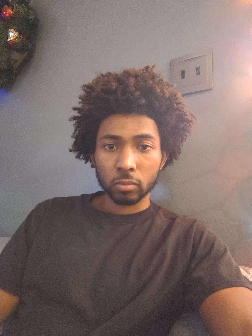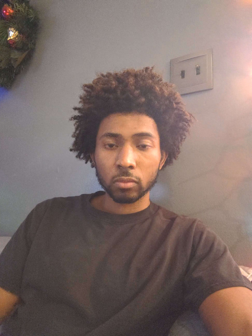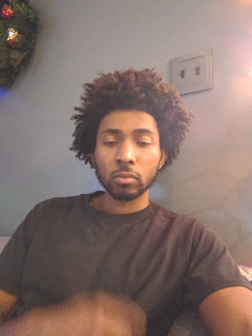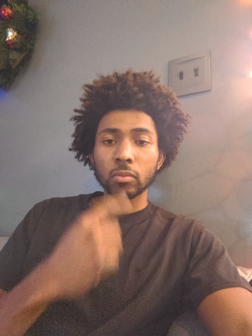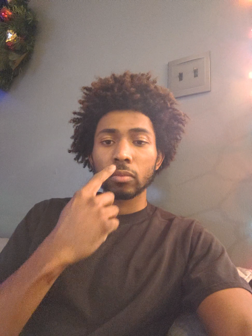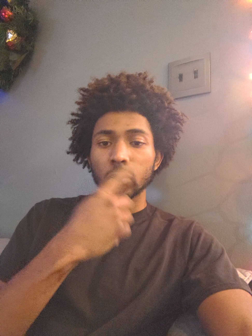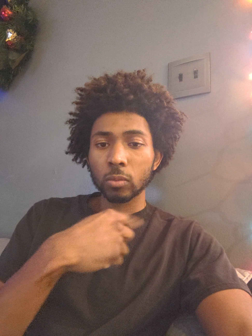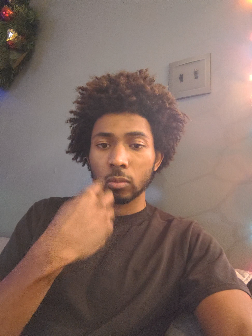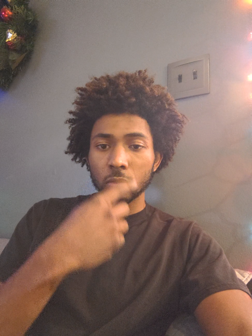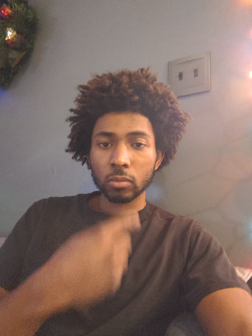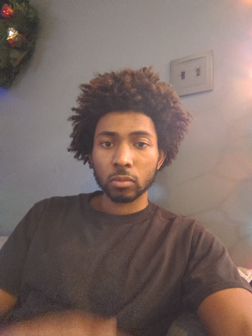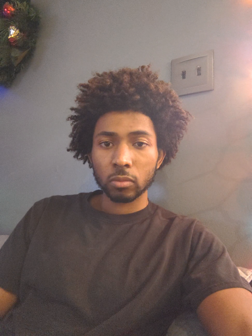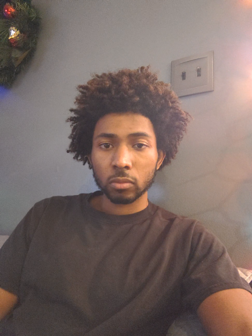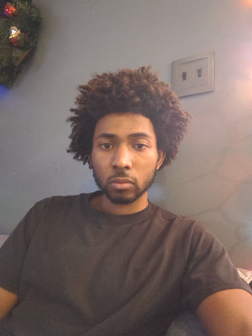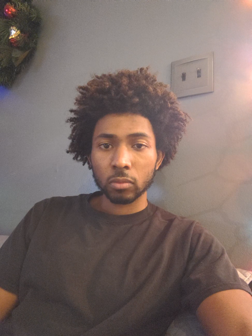mouth